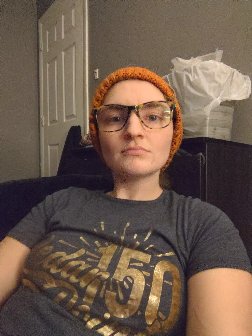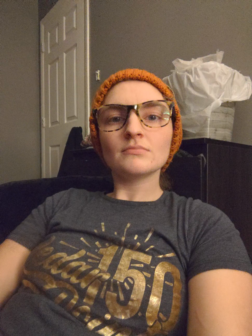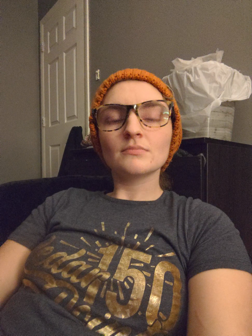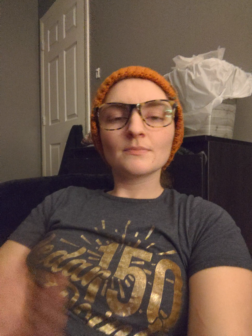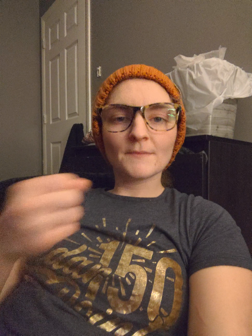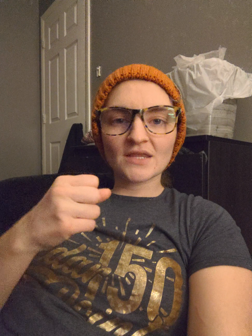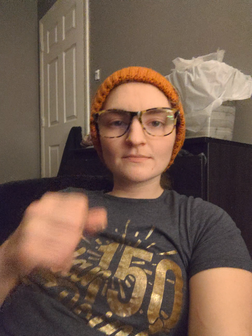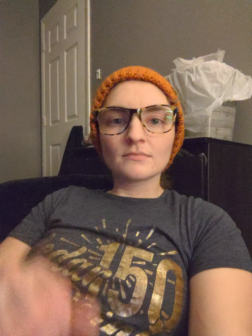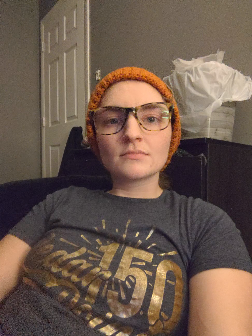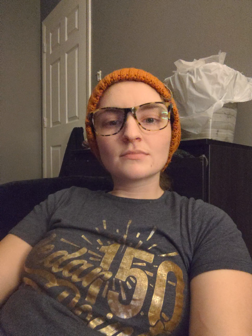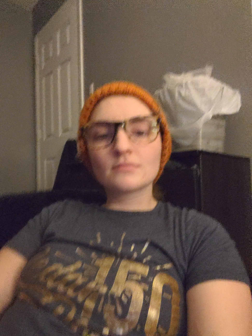make